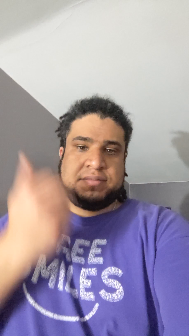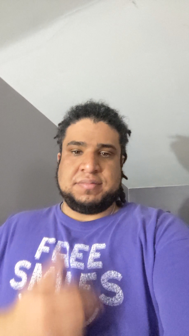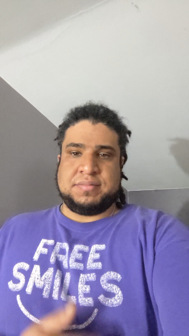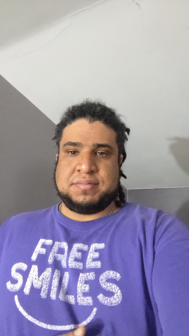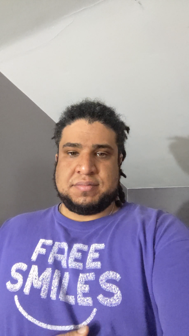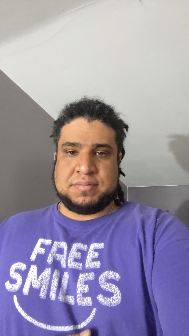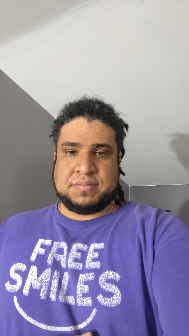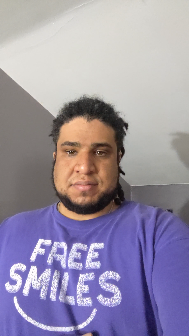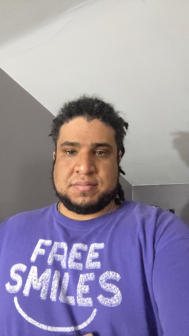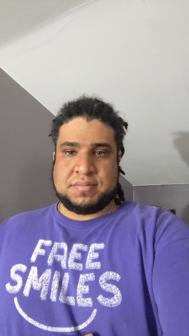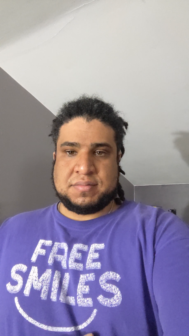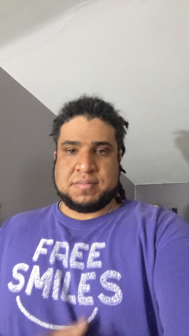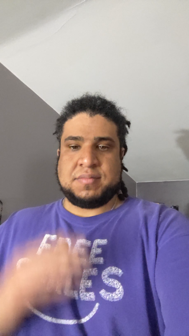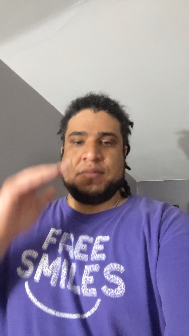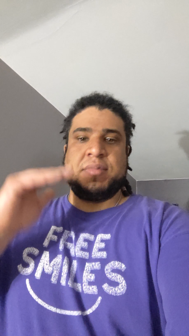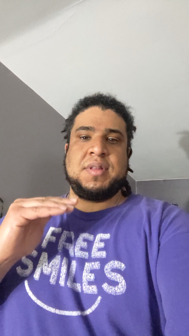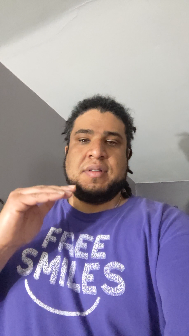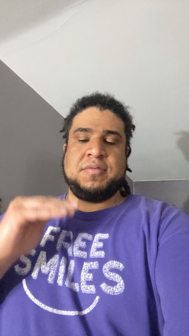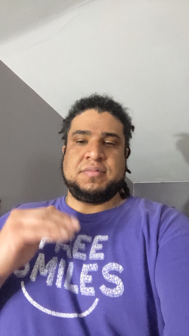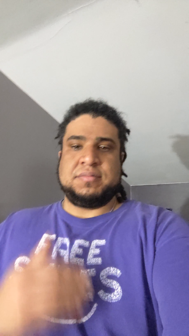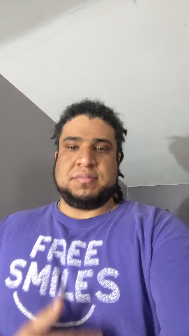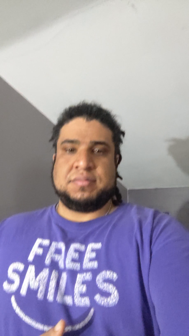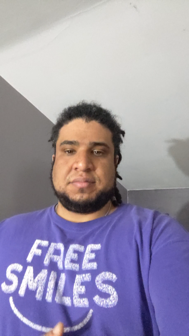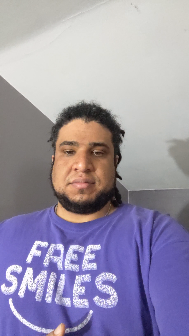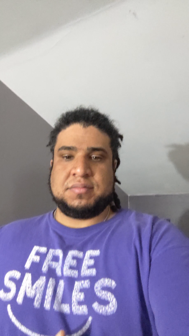little